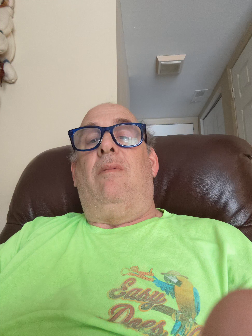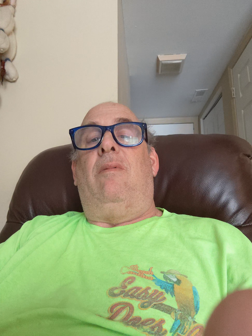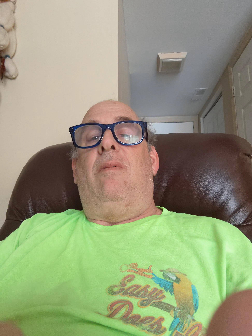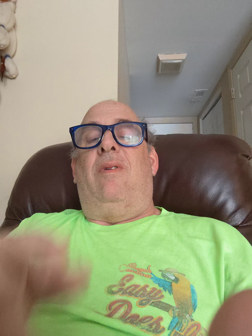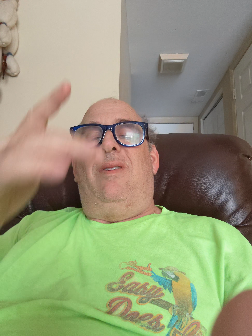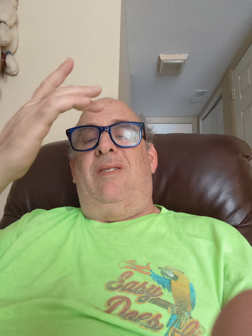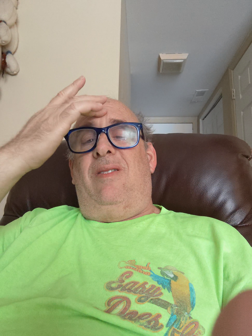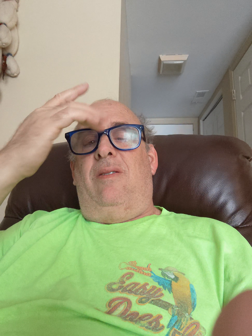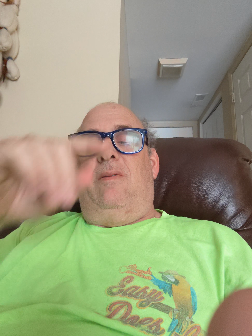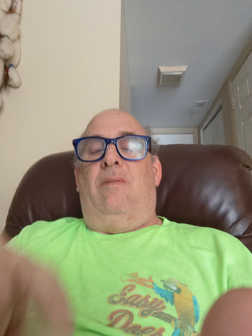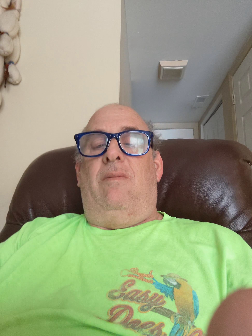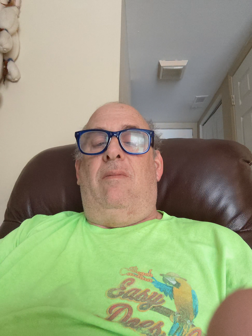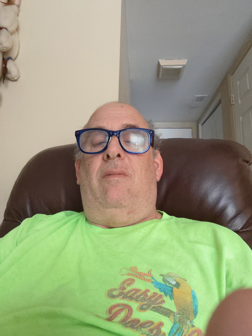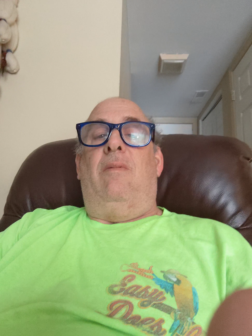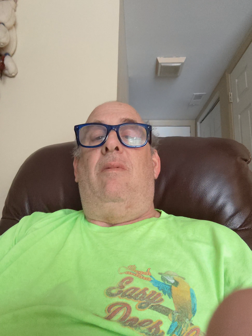sick